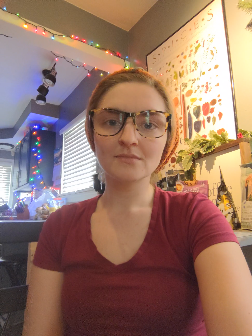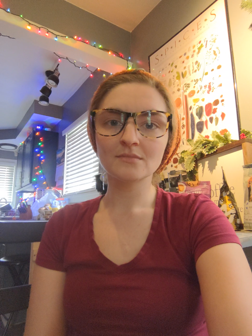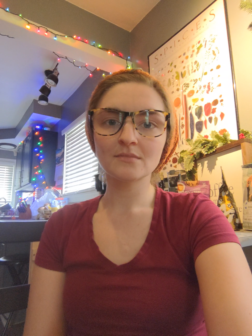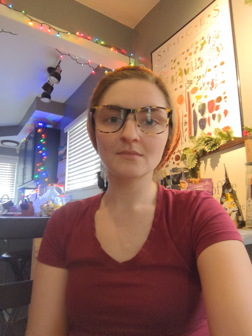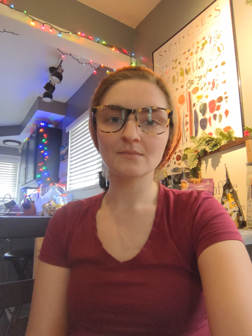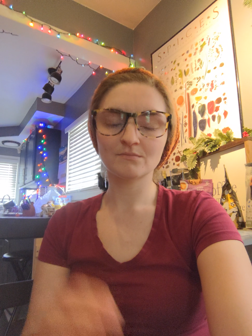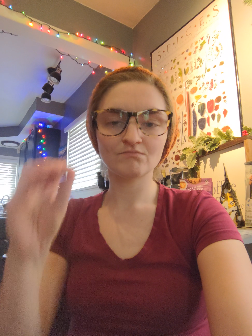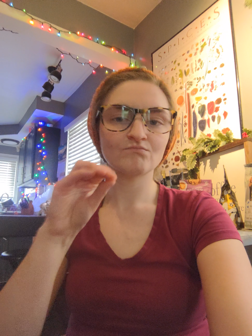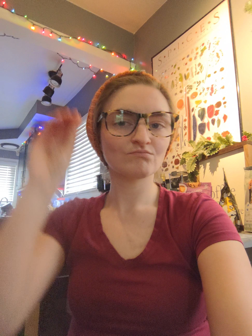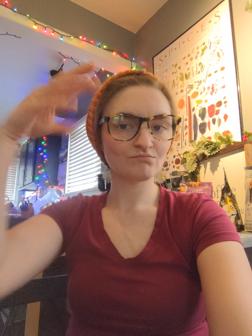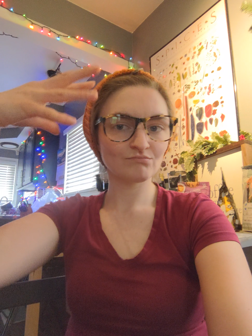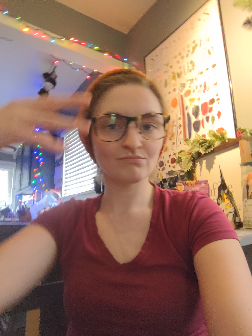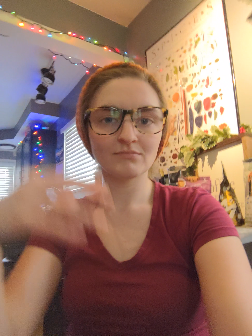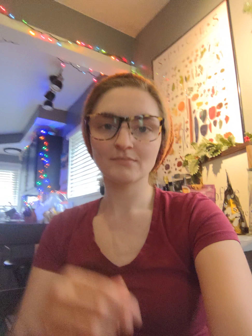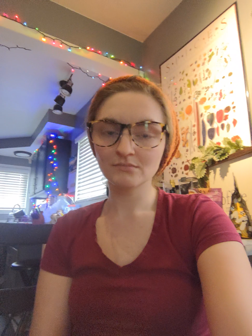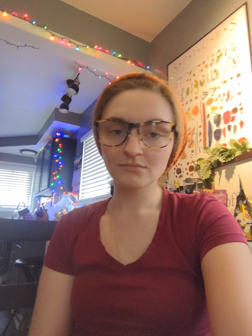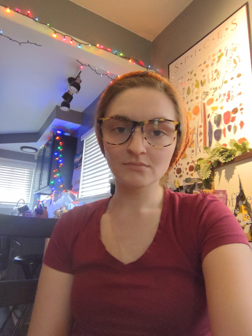lamp